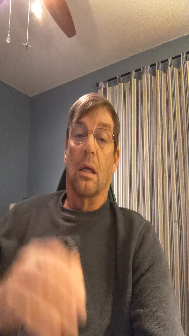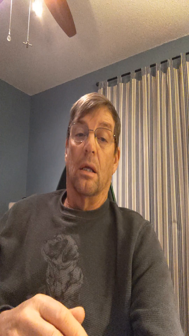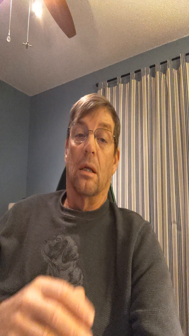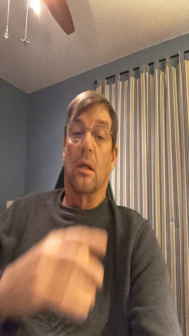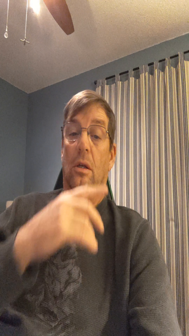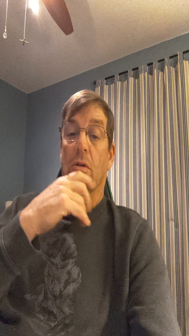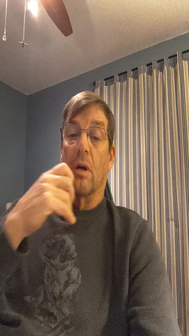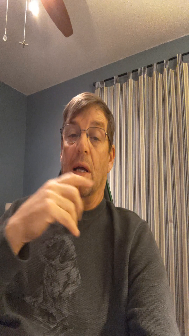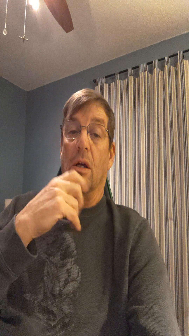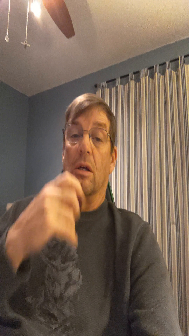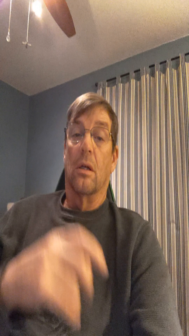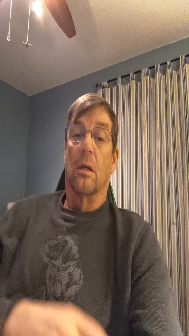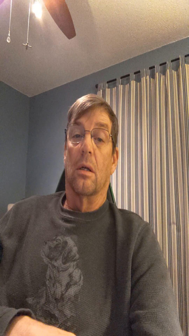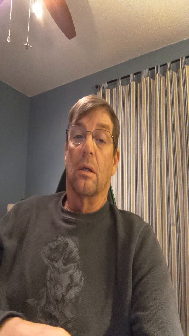dryer